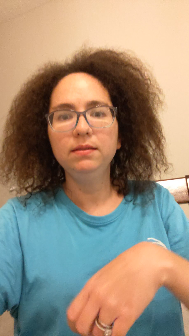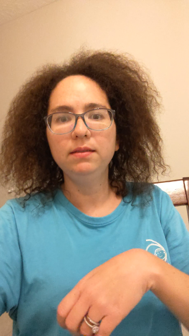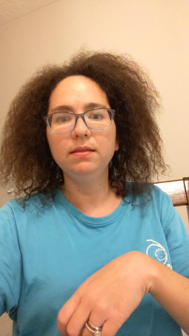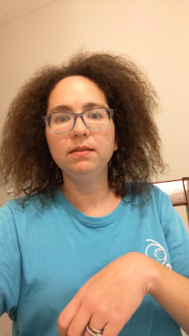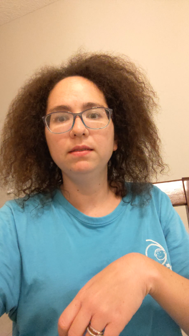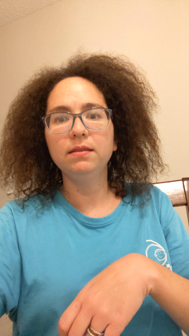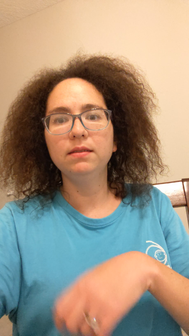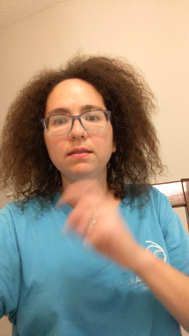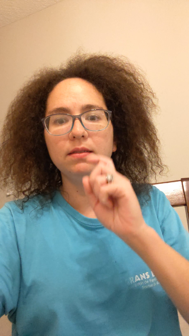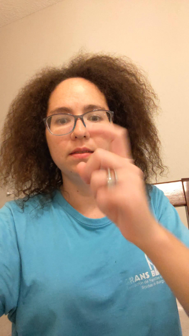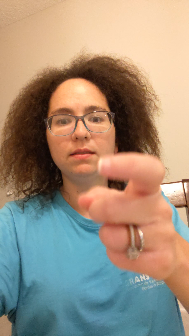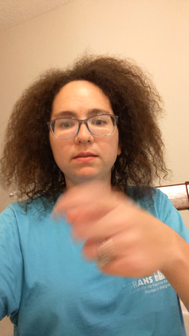present